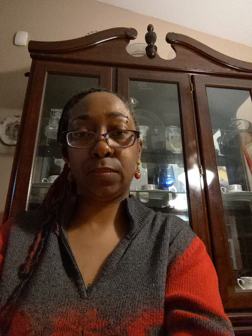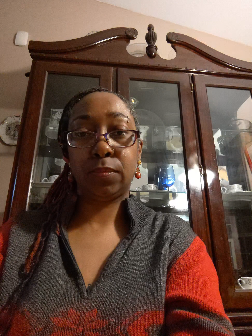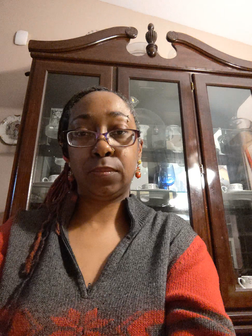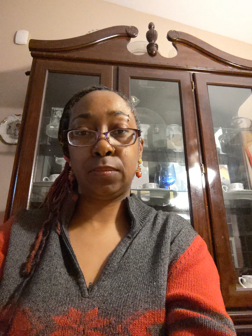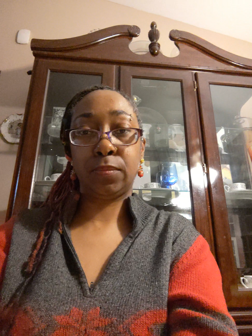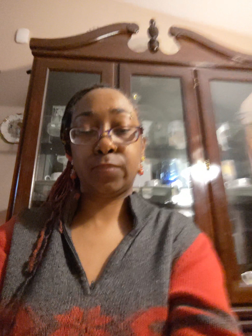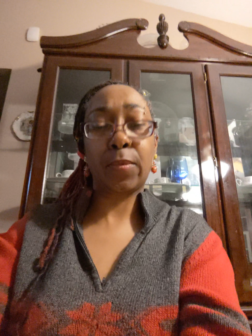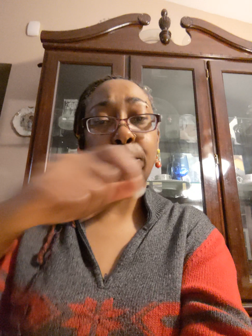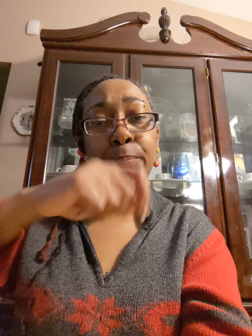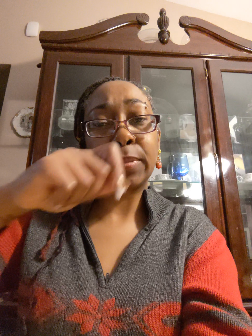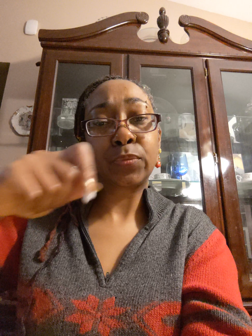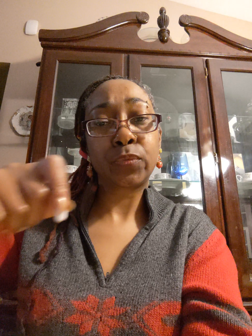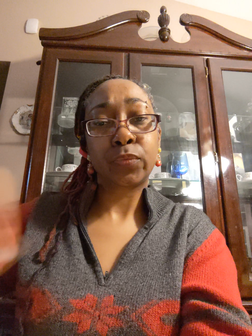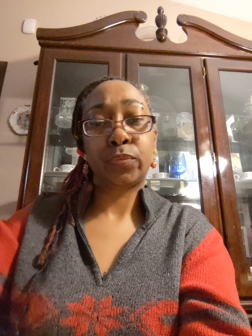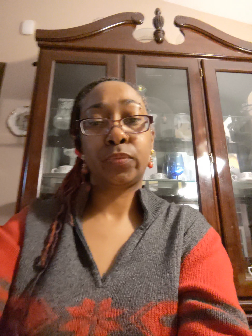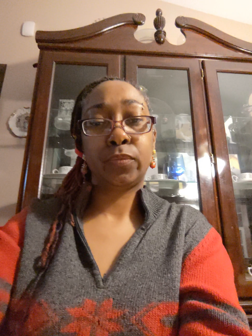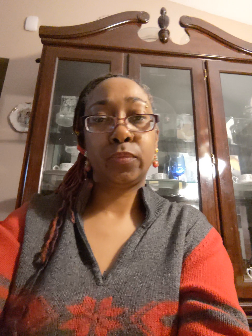pencil